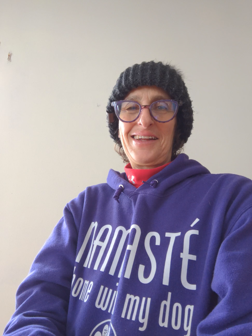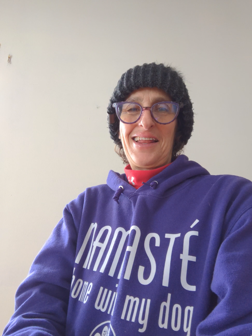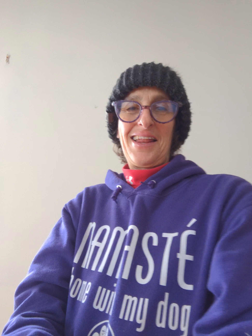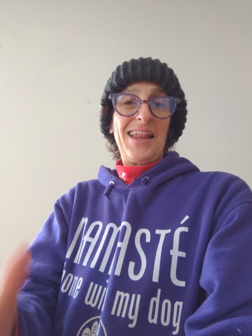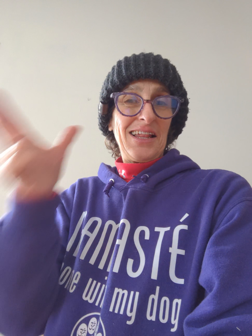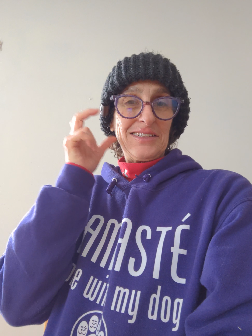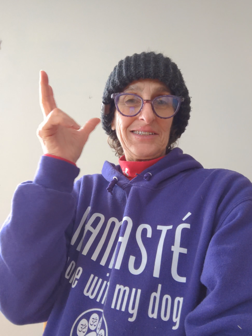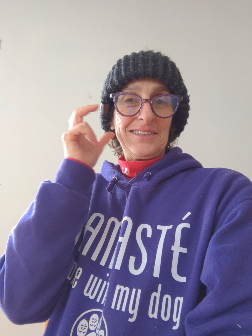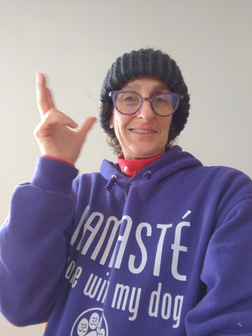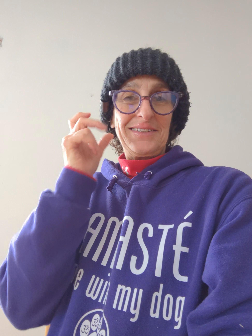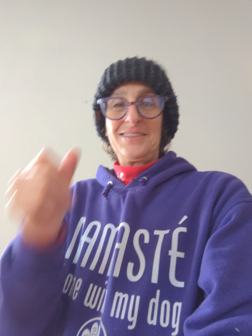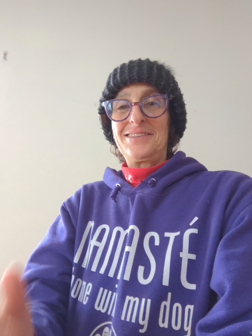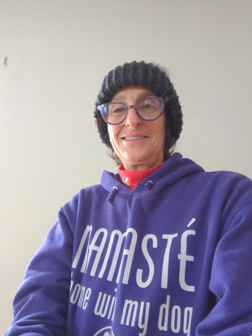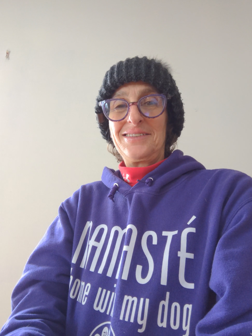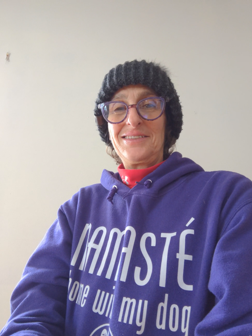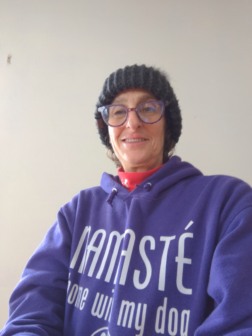listen